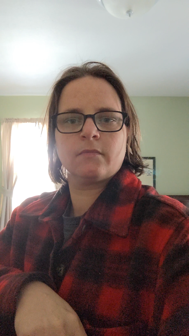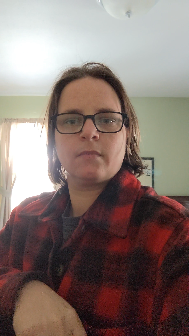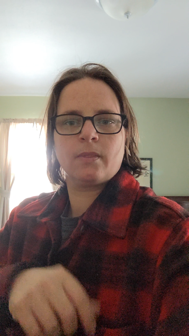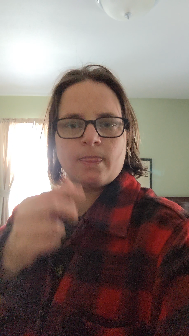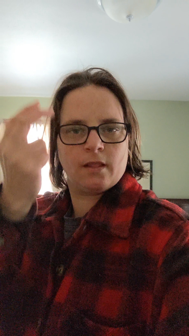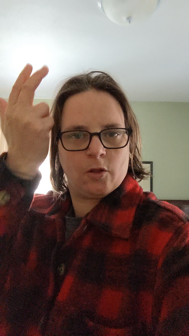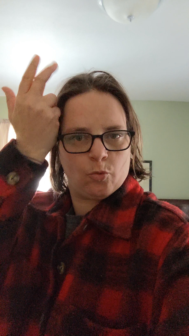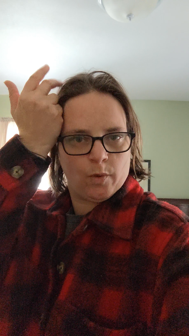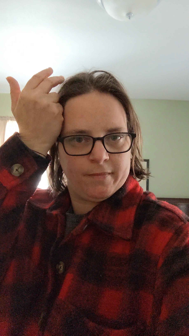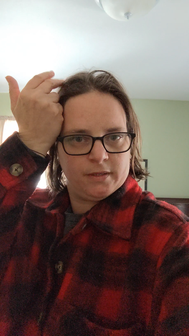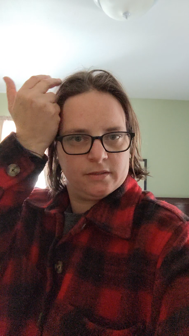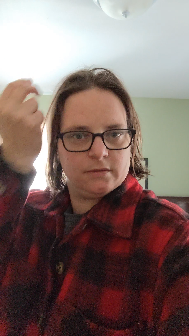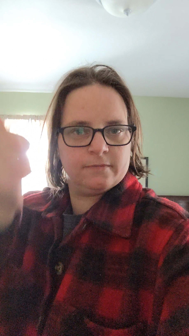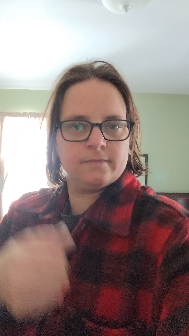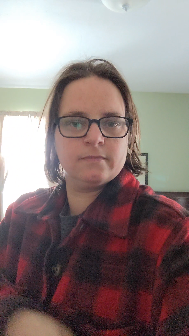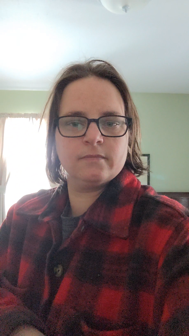rabbit